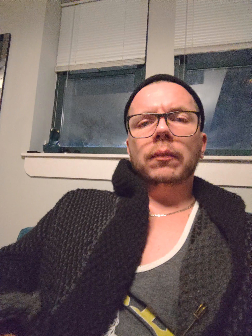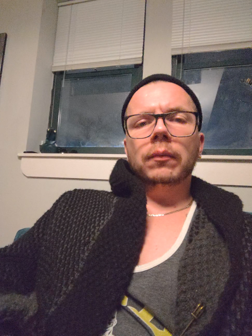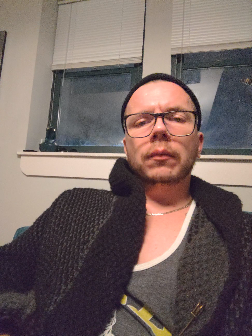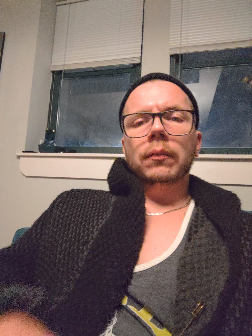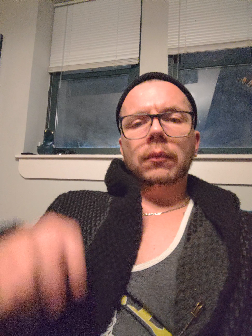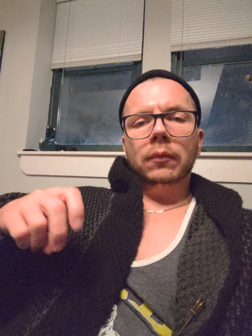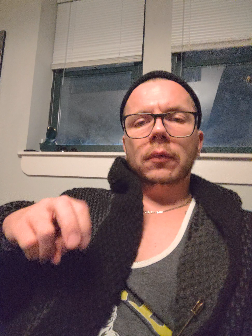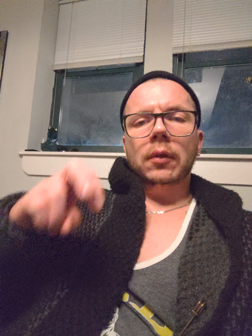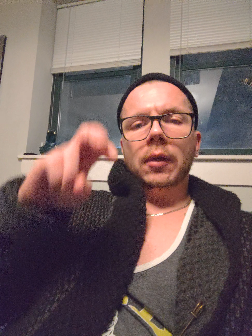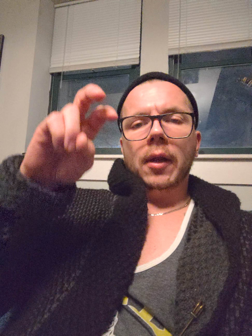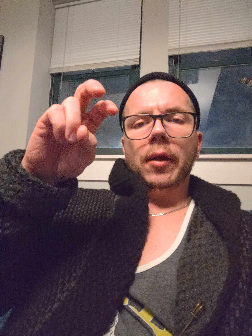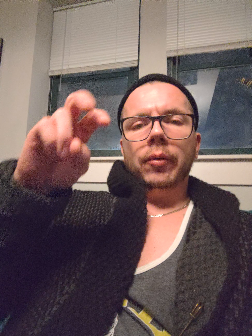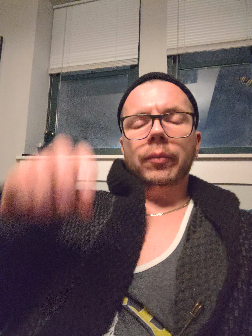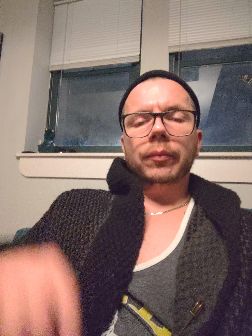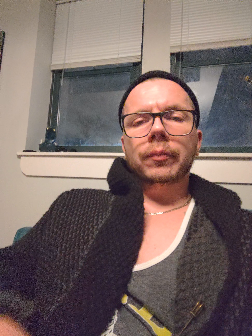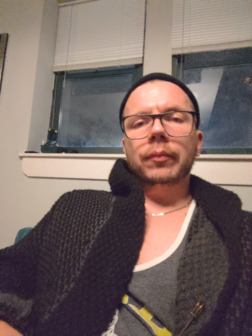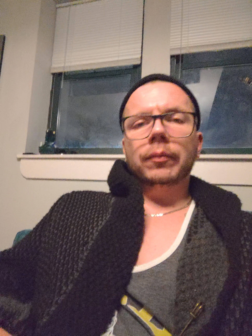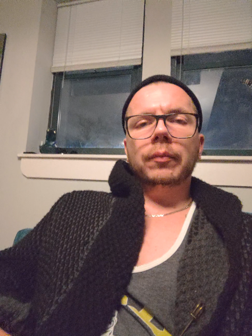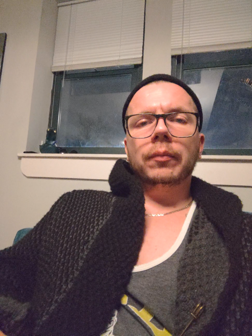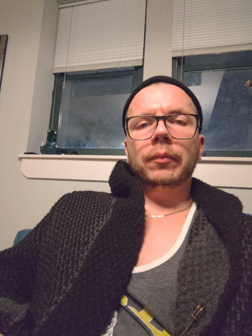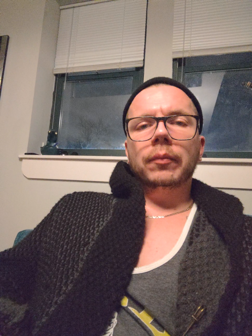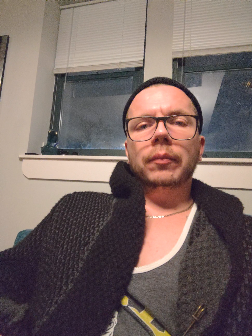stairs